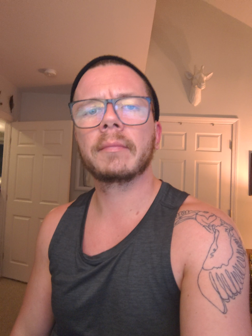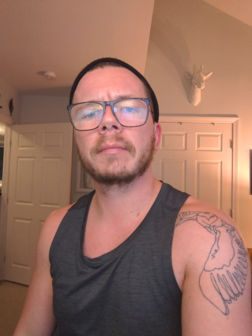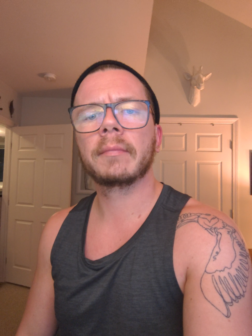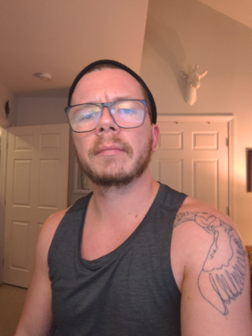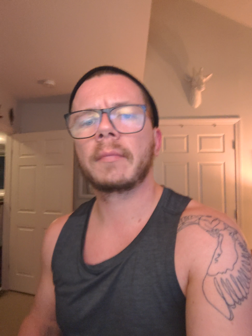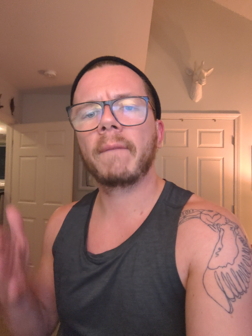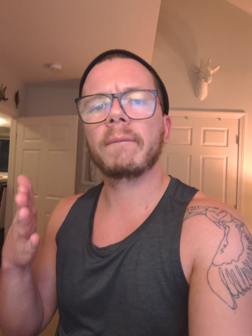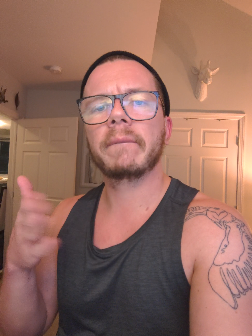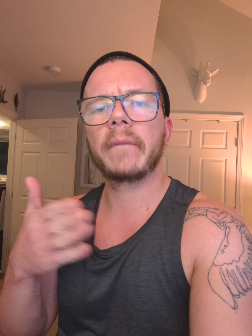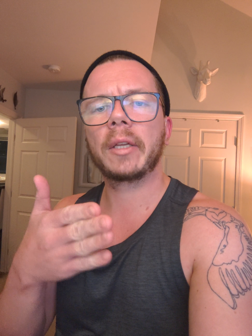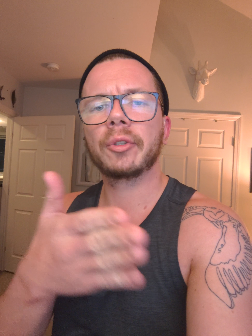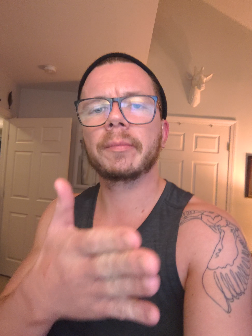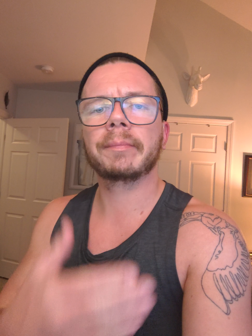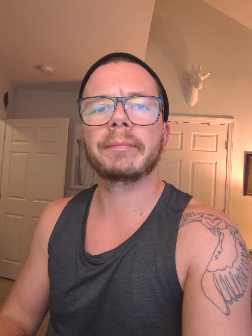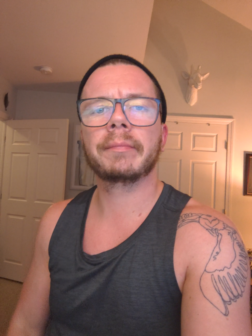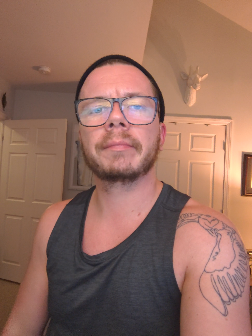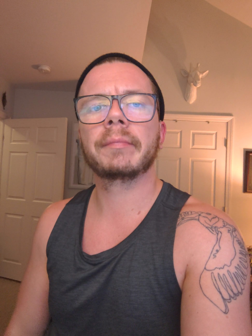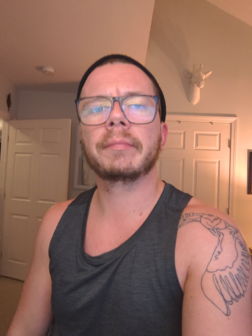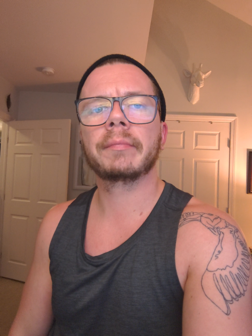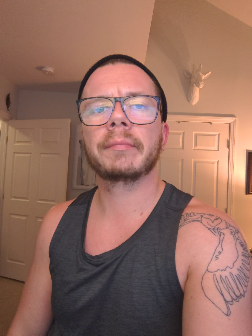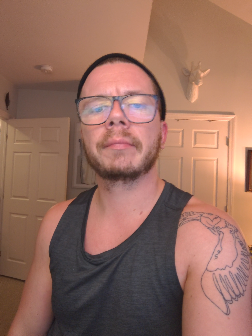fish